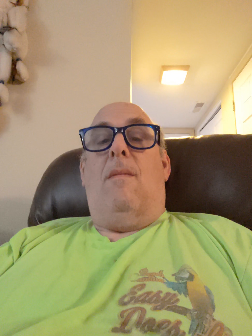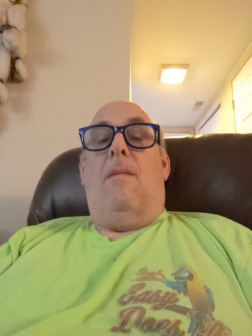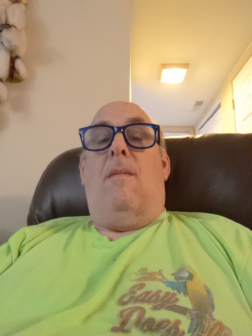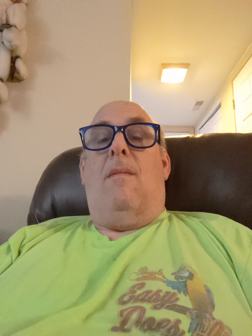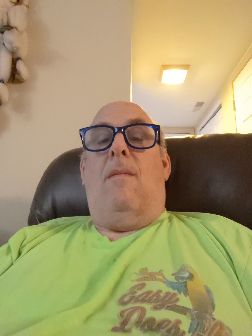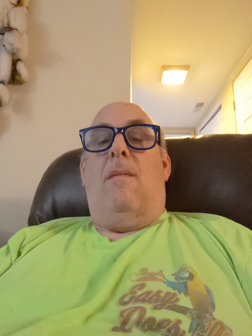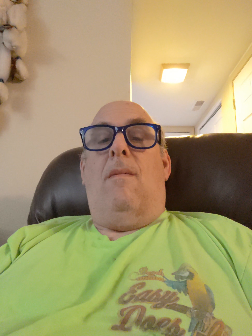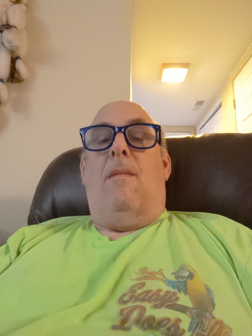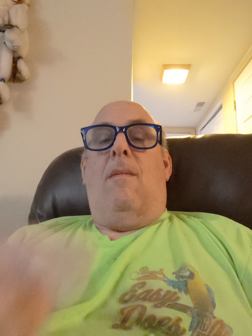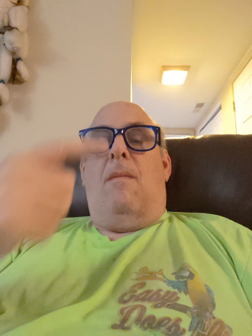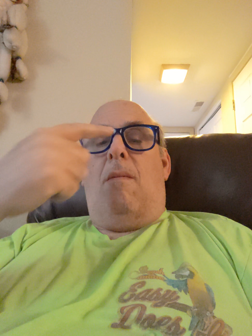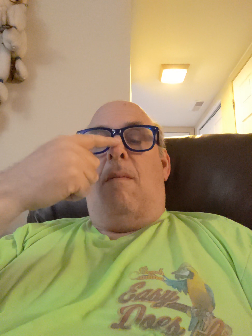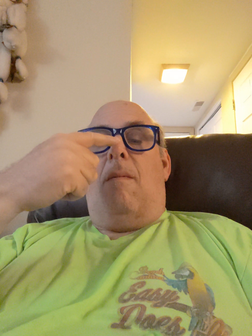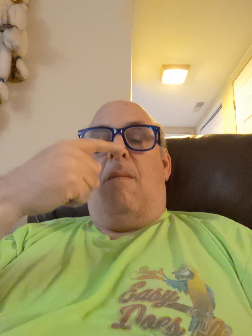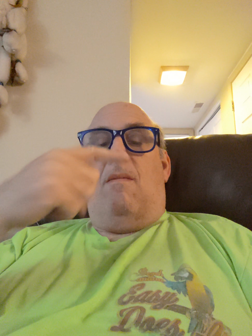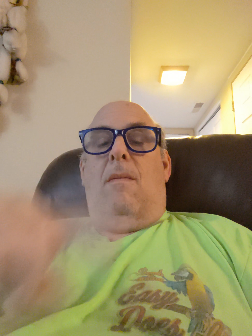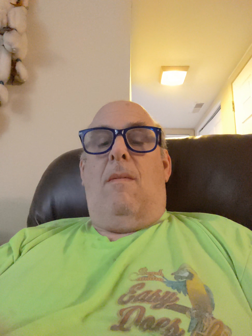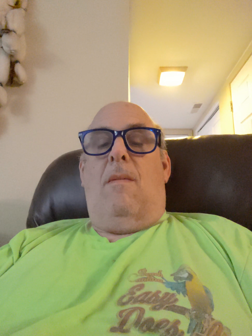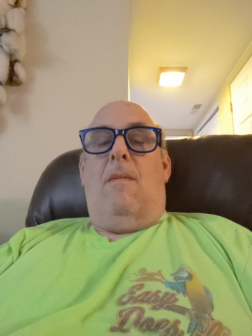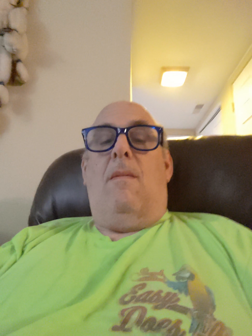nose